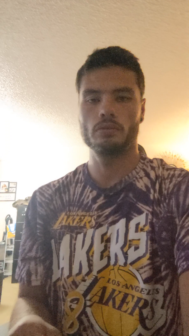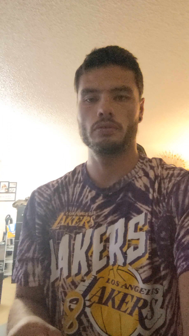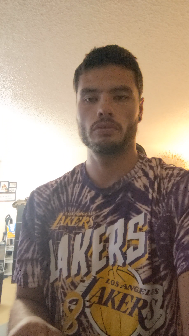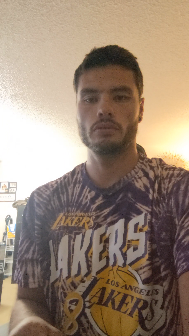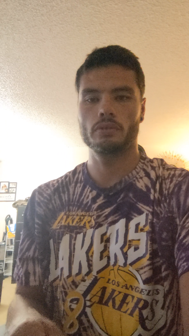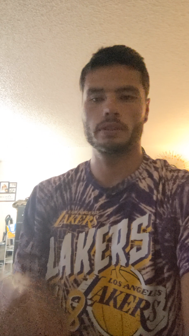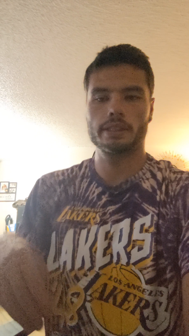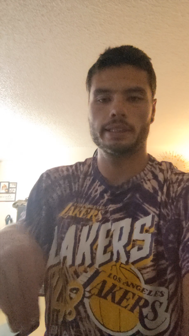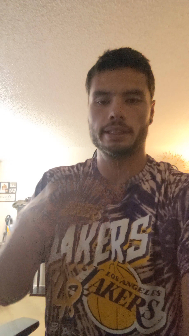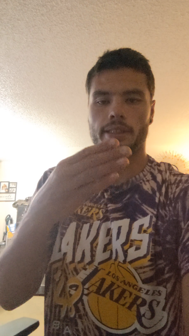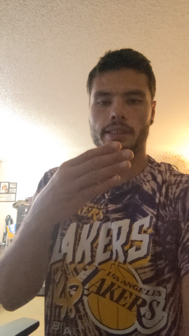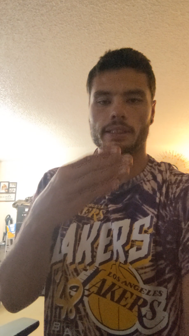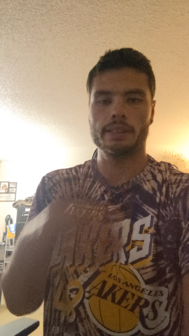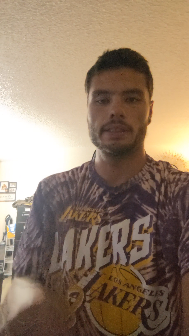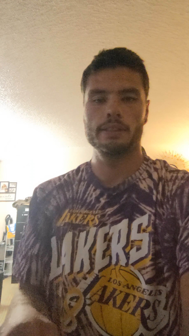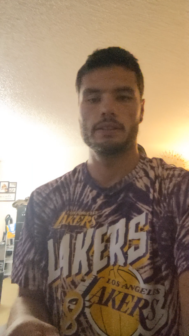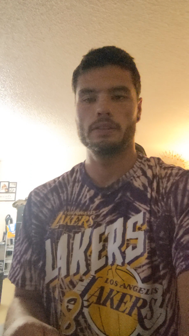kick